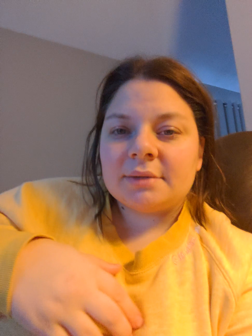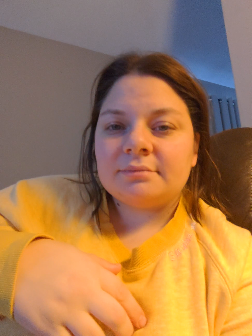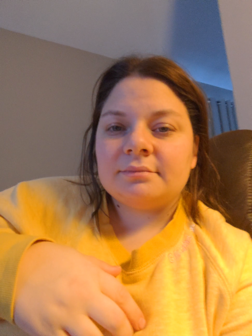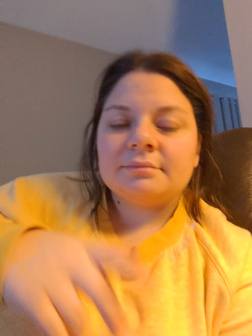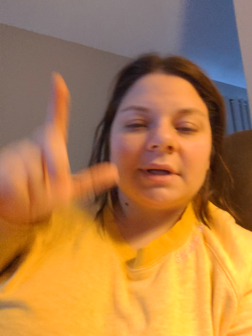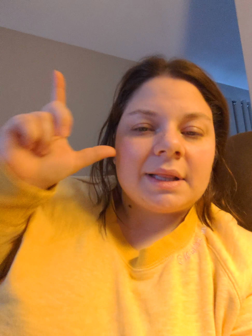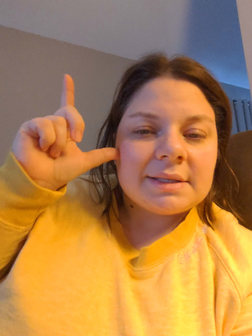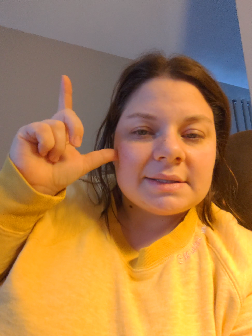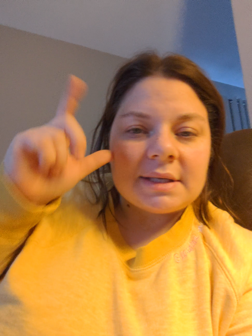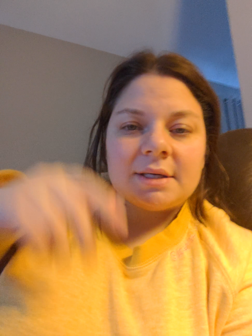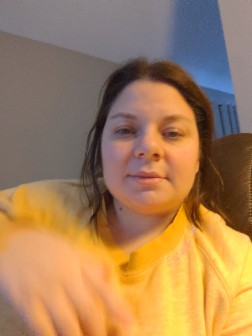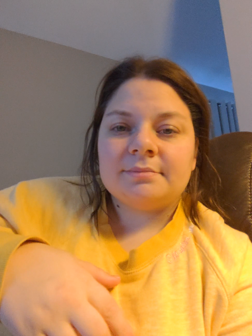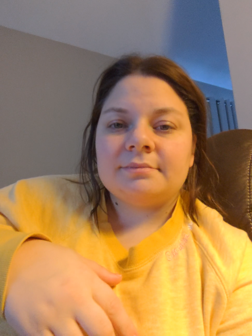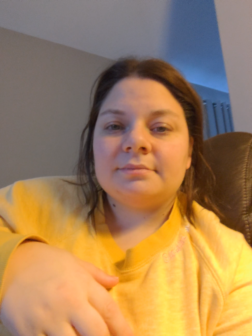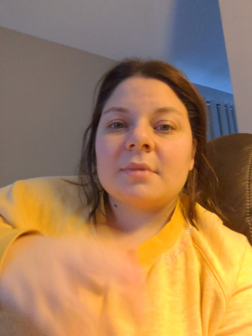listen